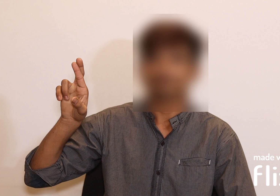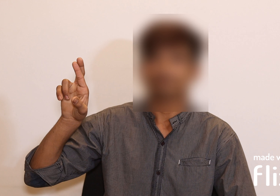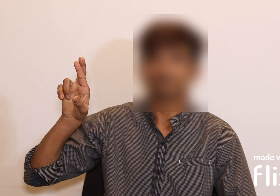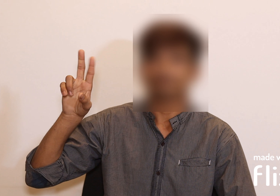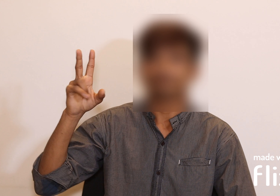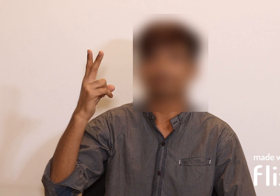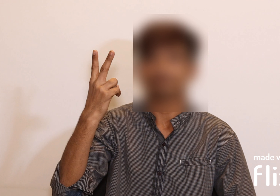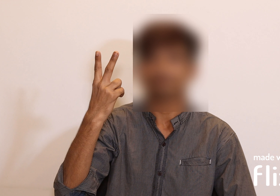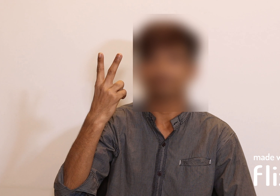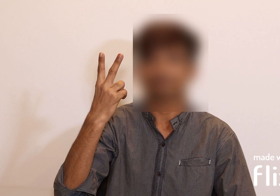ڑ